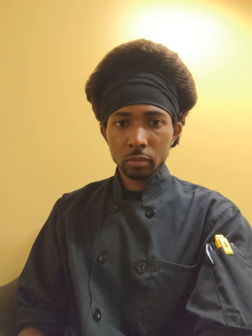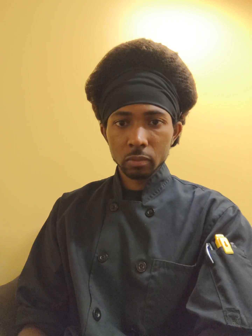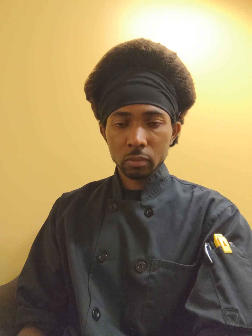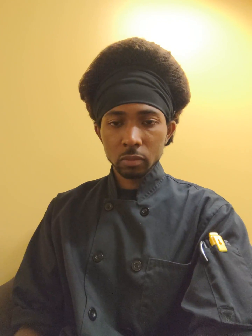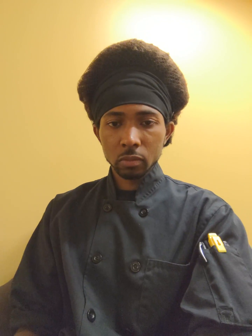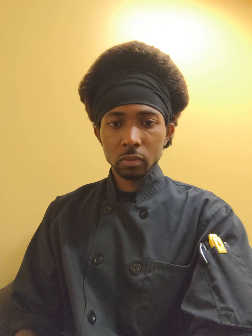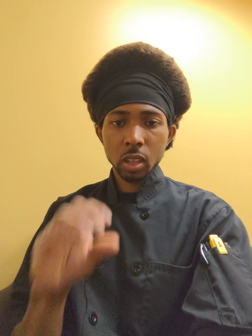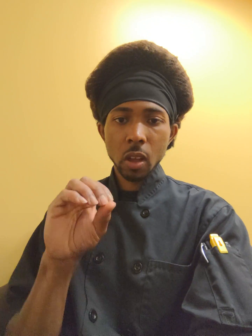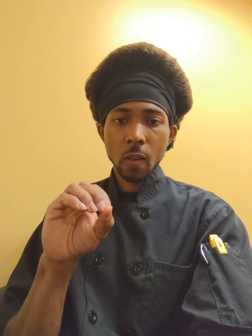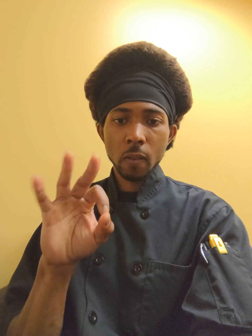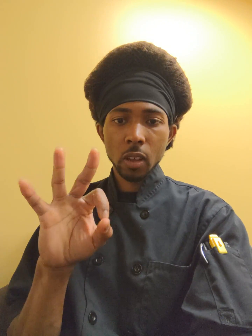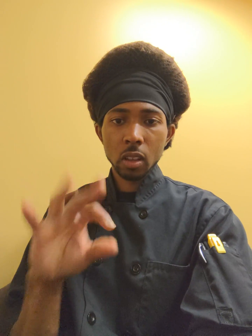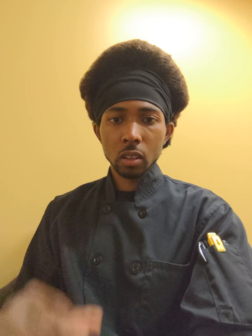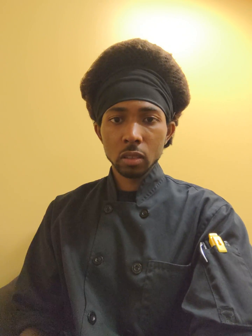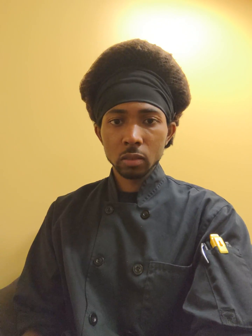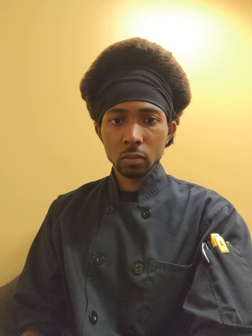of